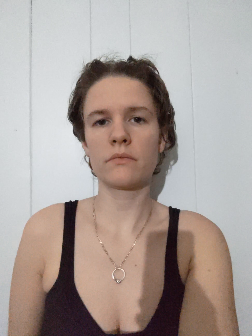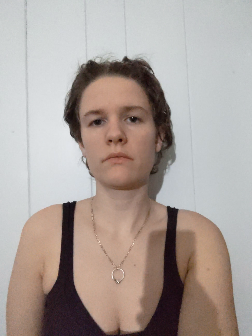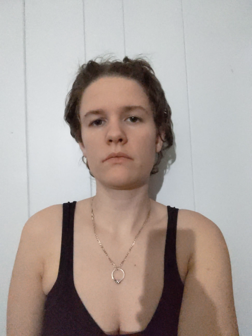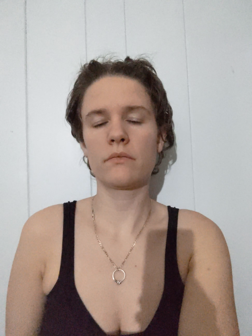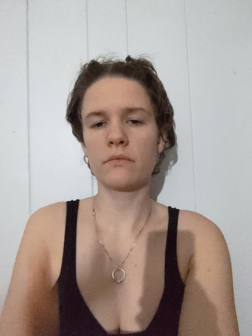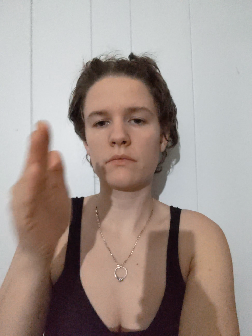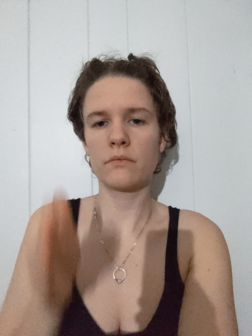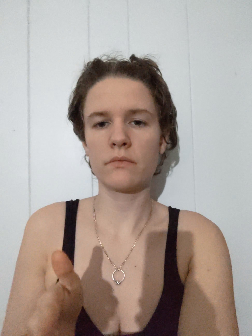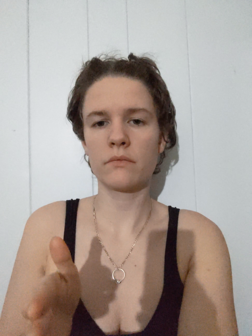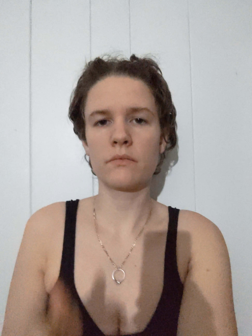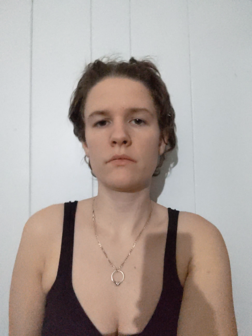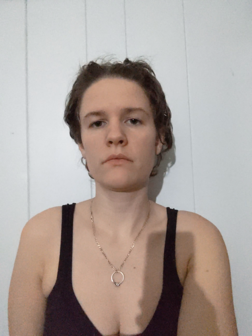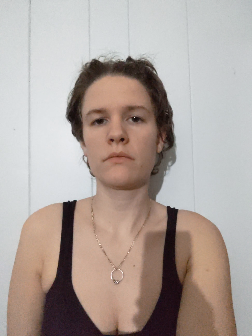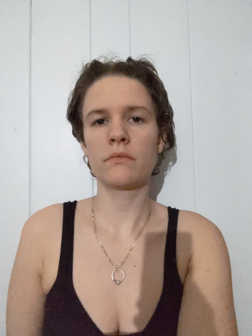person